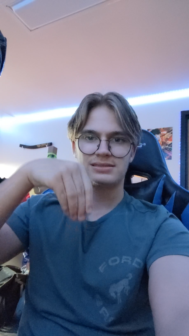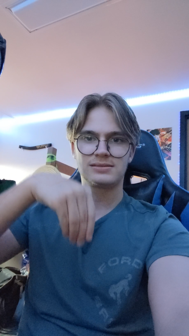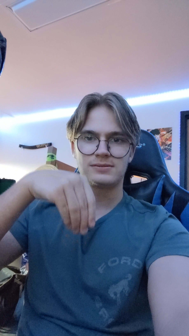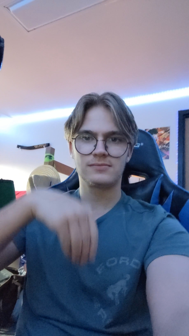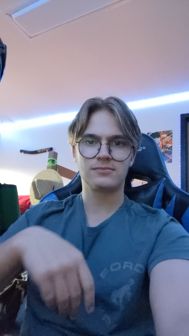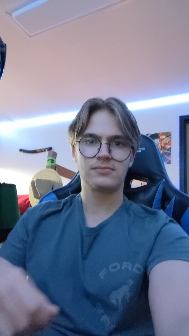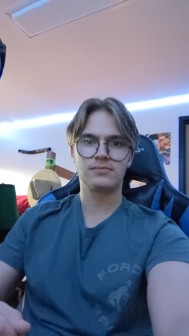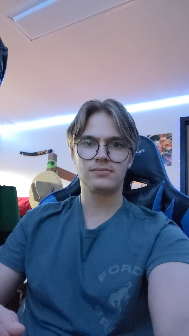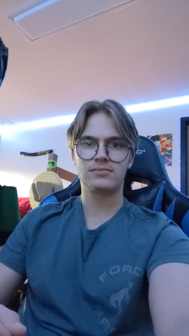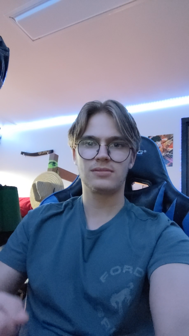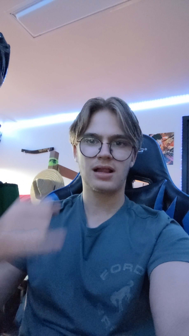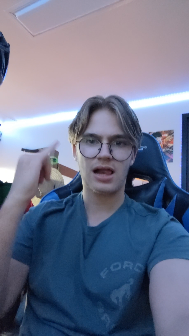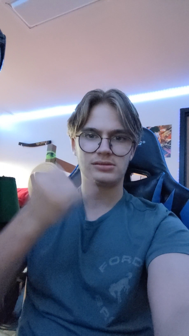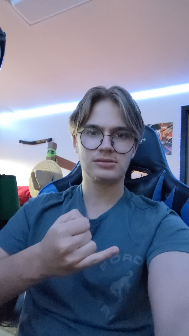last